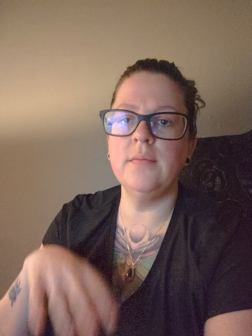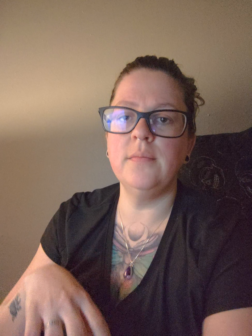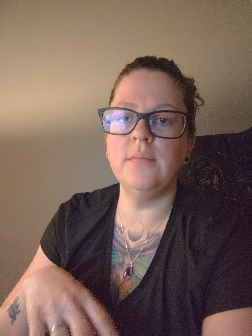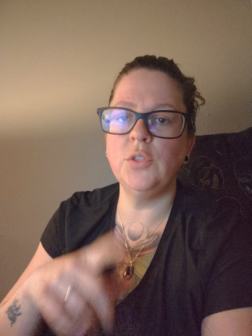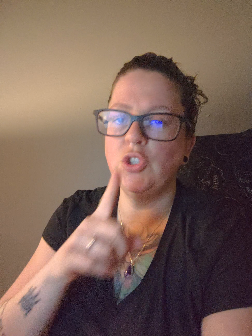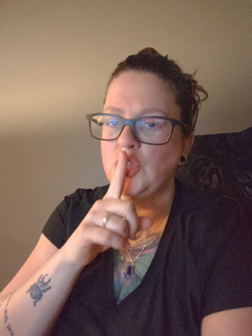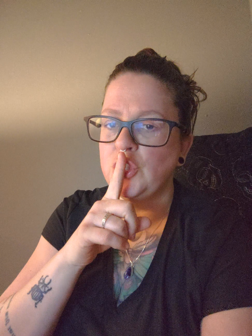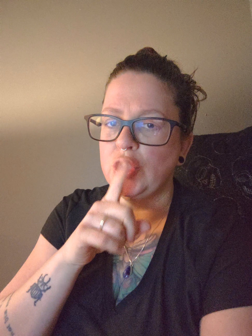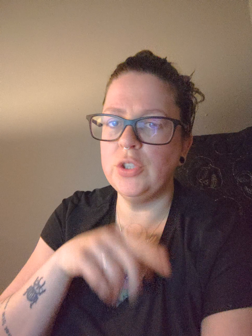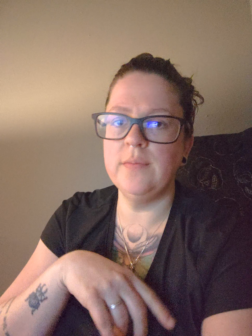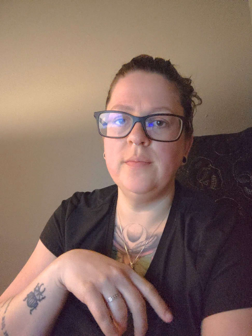shhh